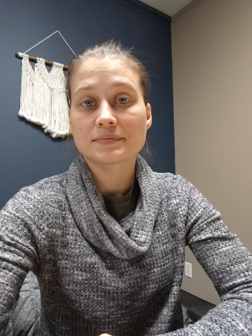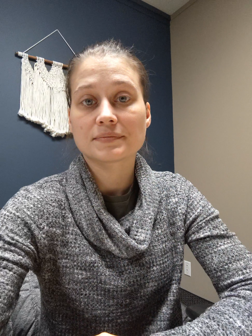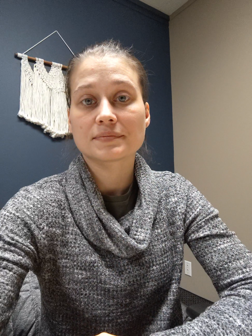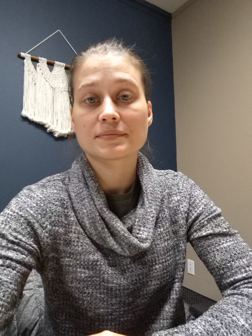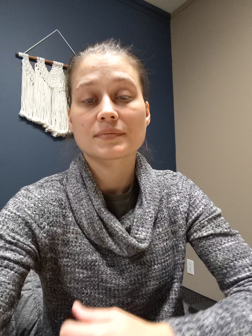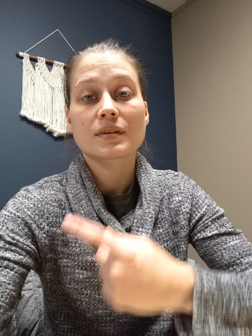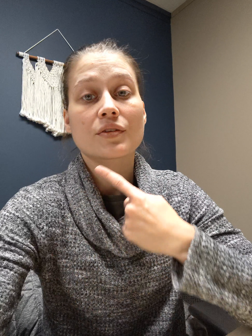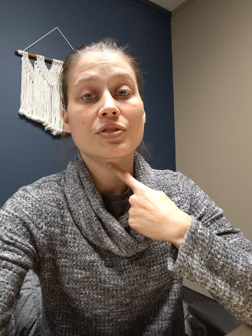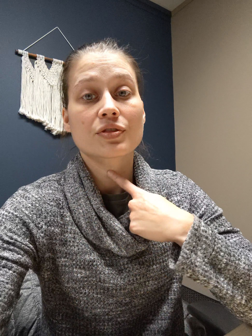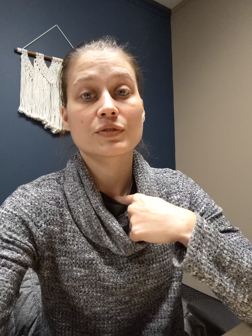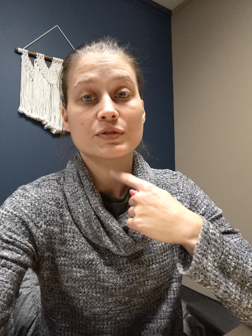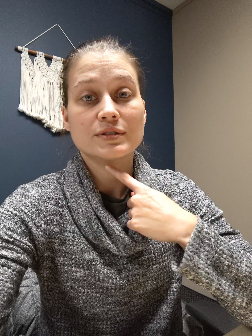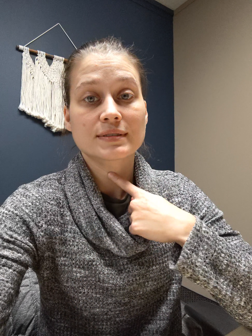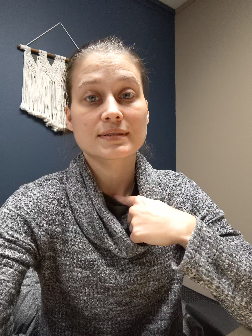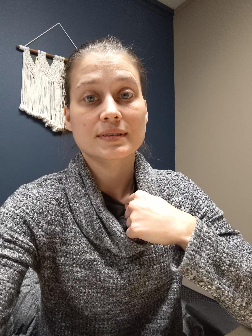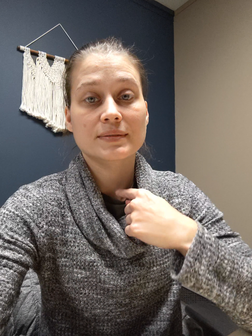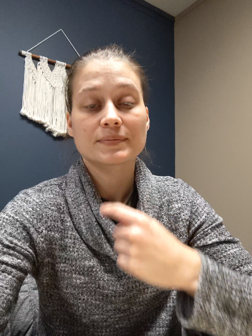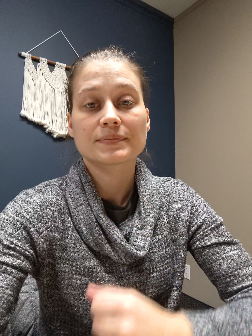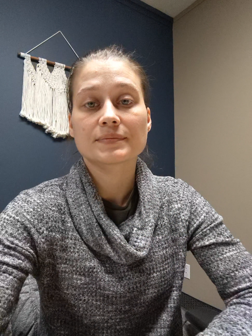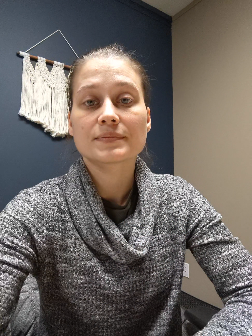thirsty